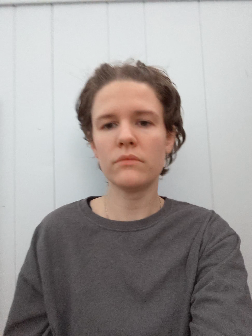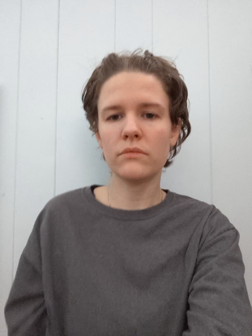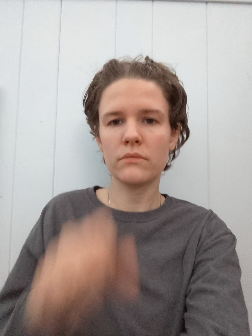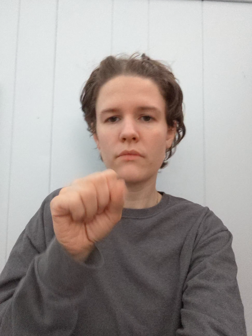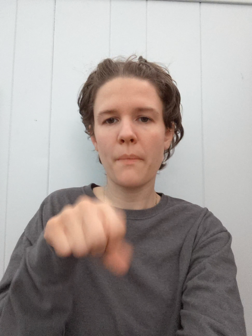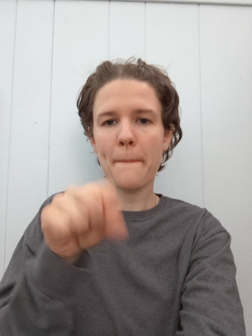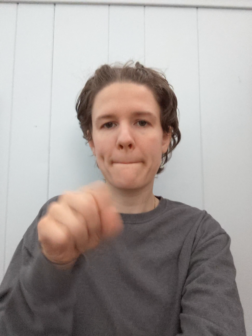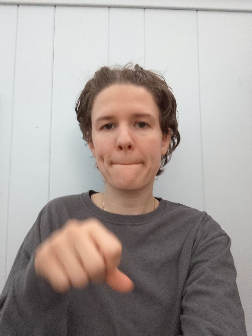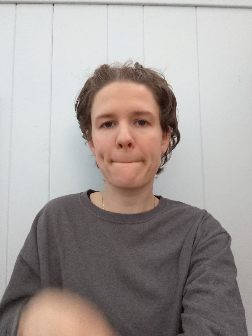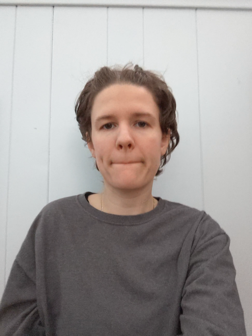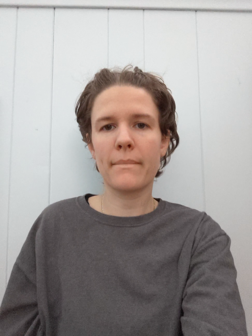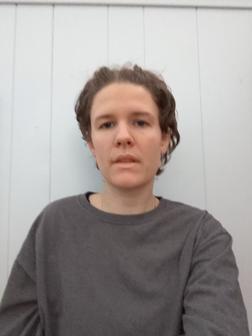yes